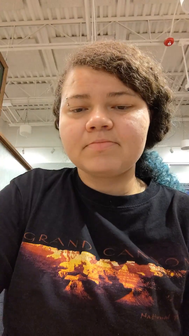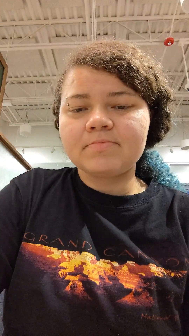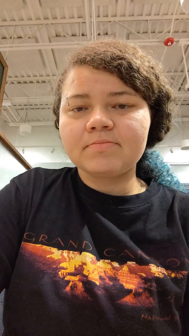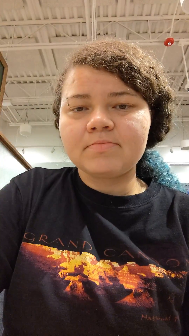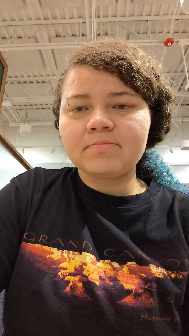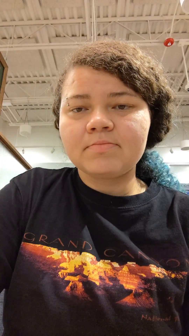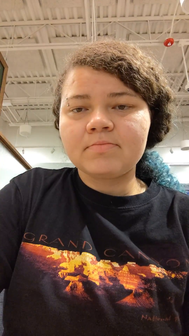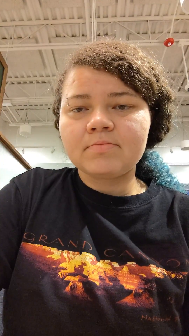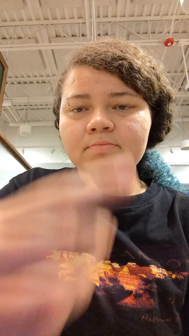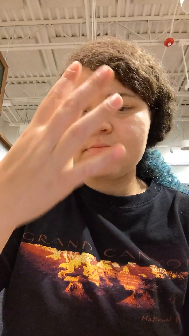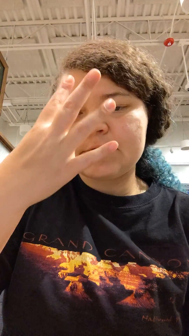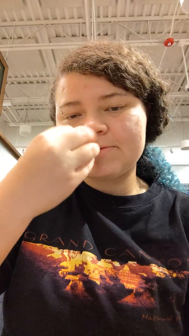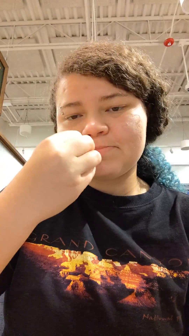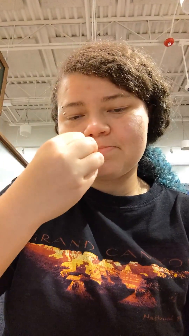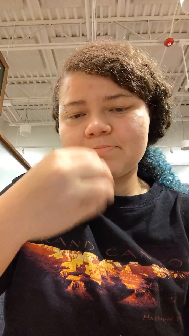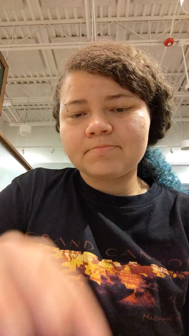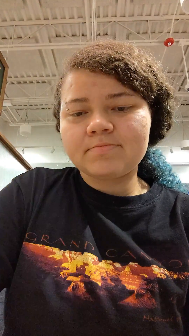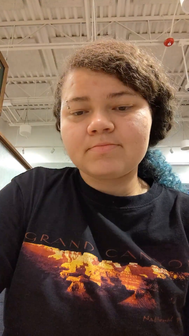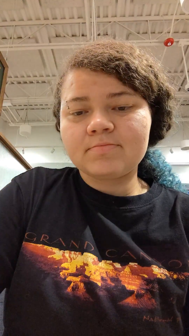asleep